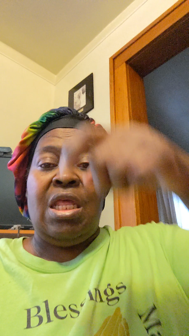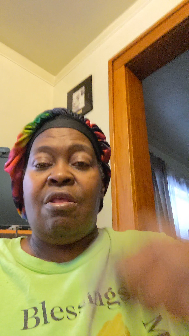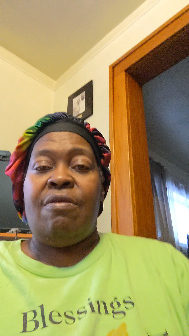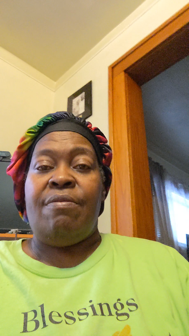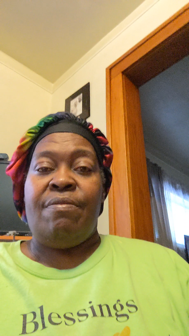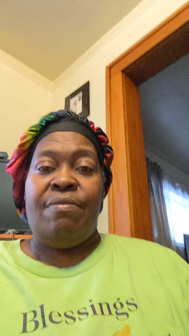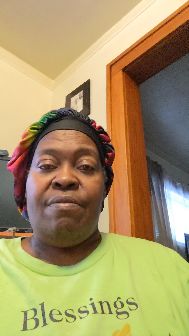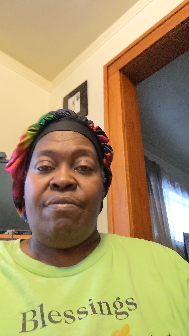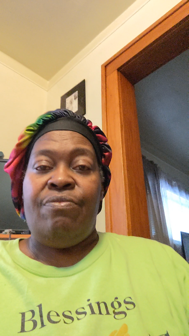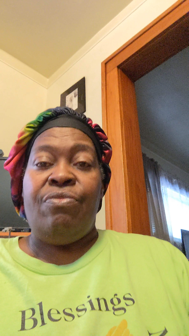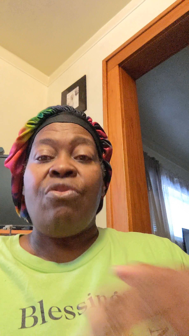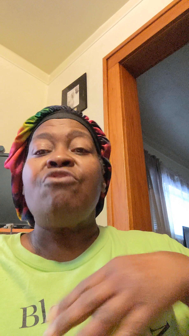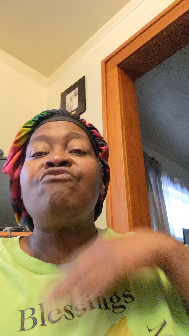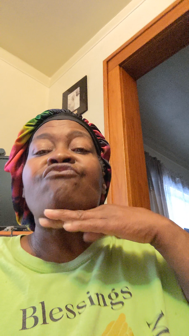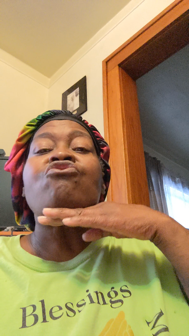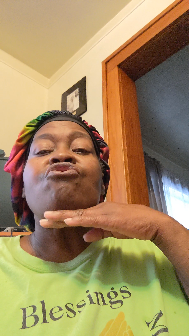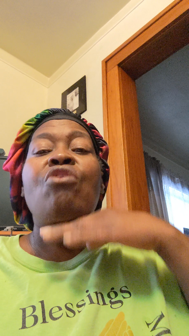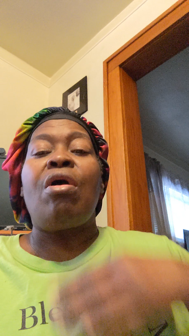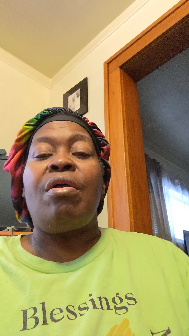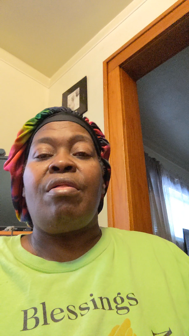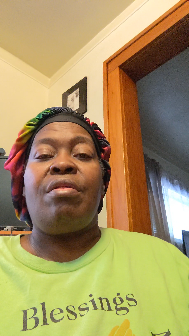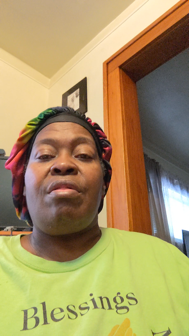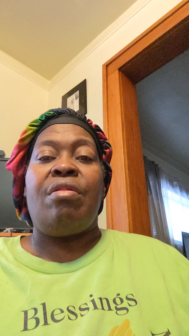full